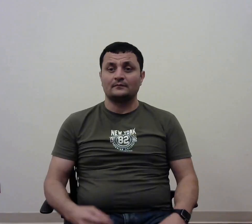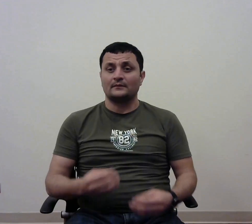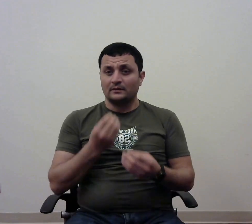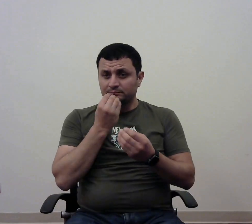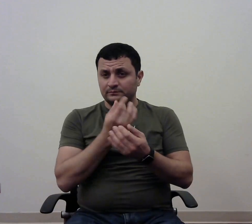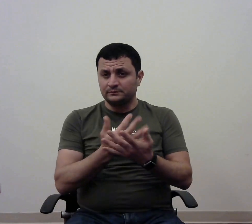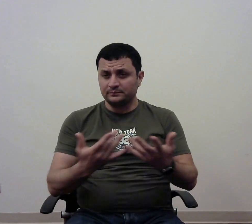ərzaq